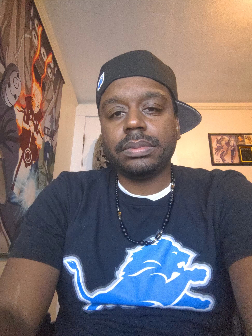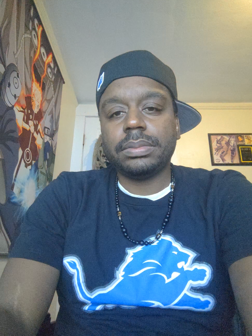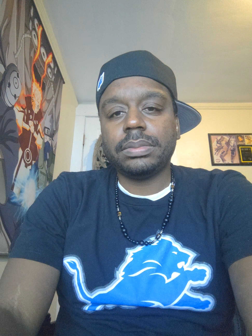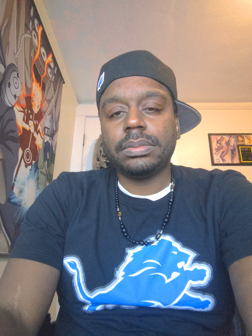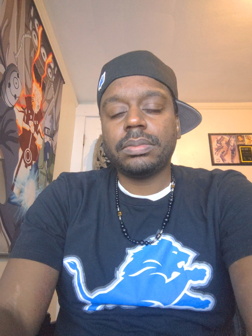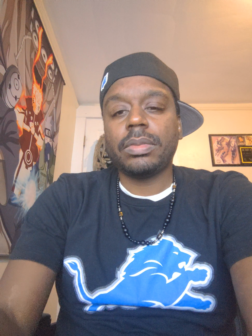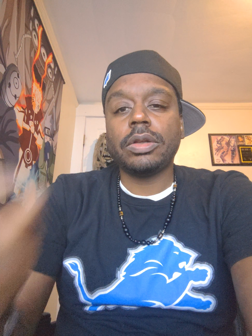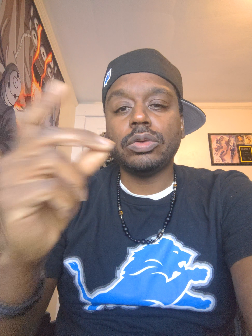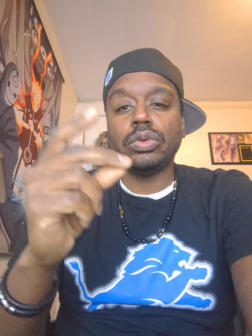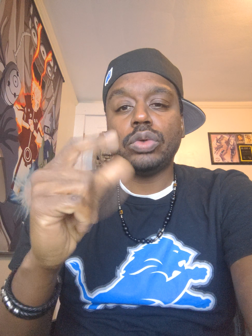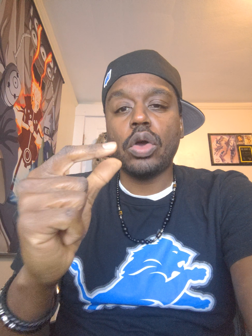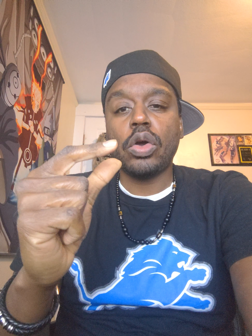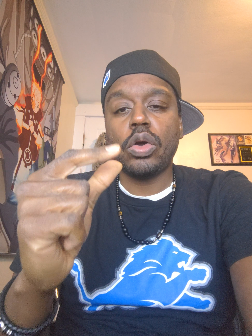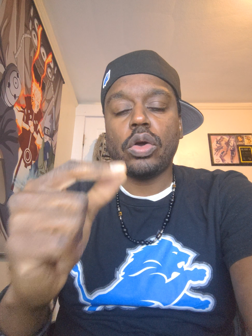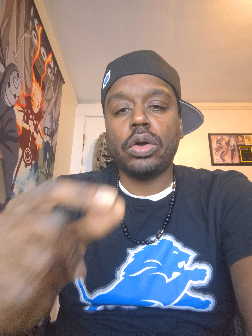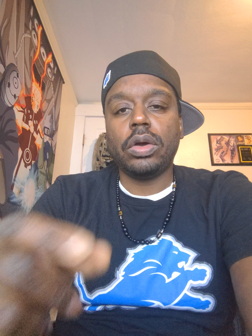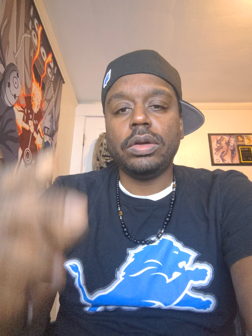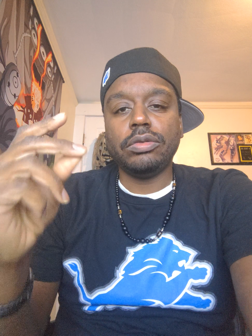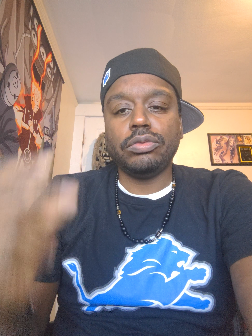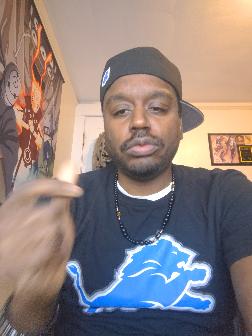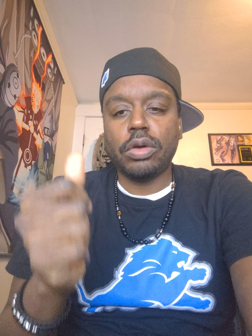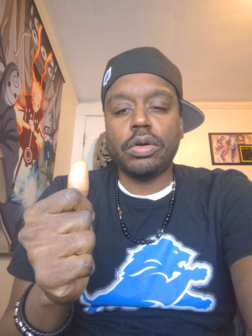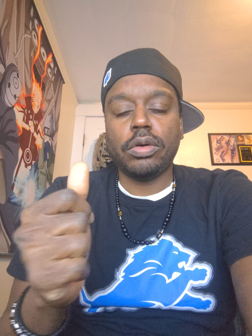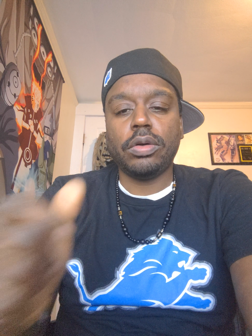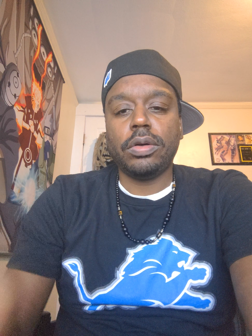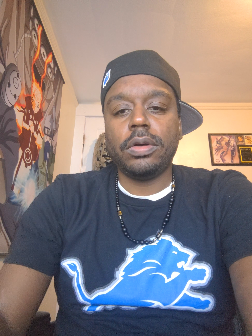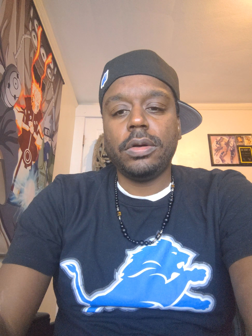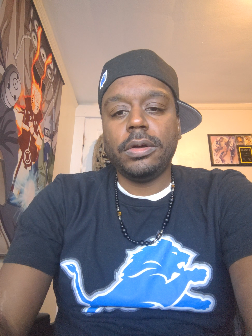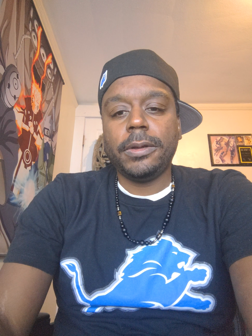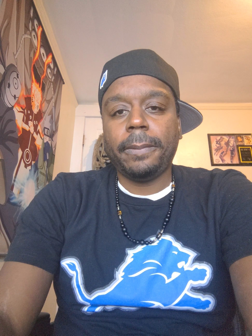dog